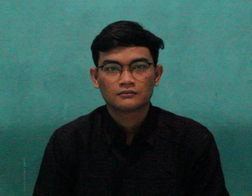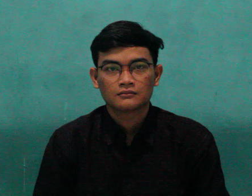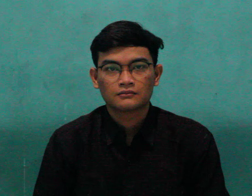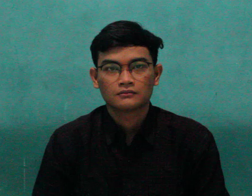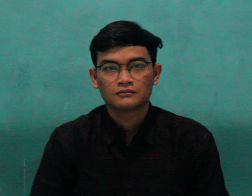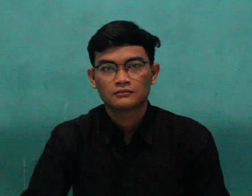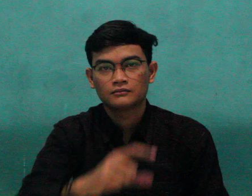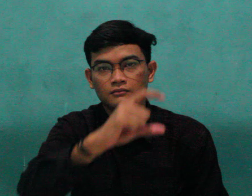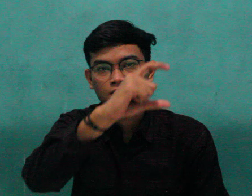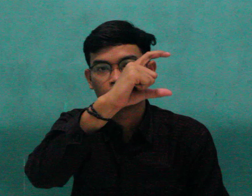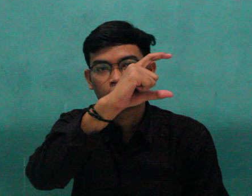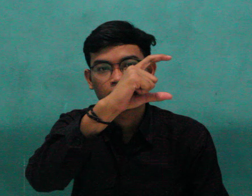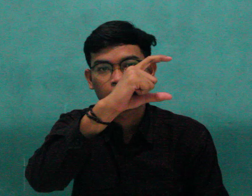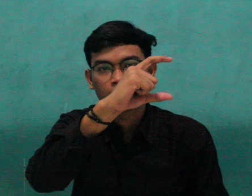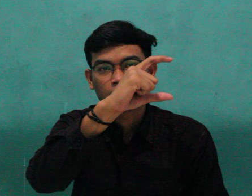C